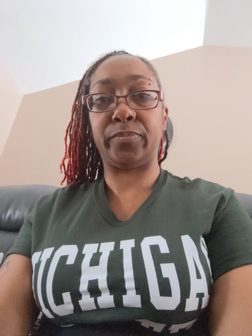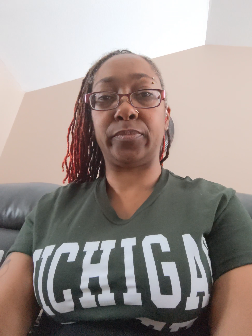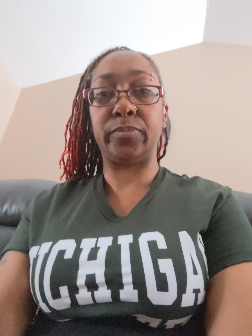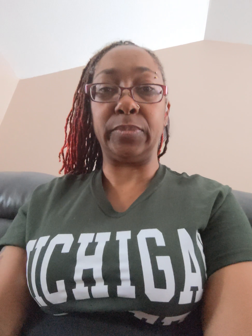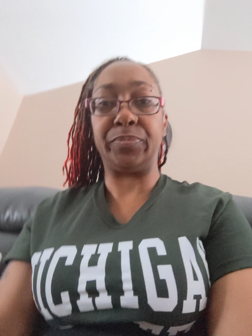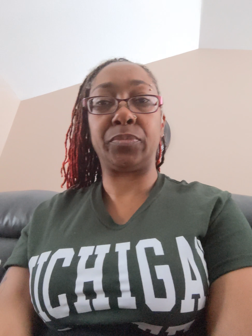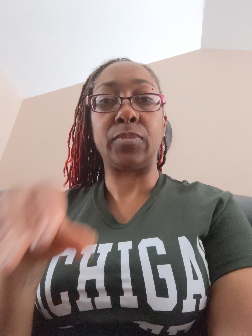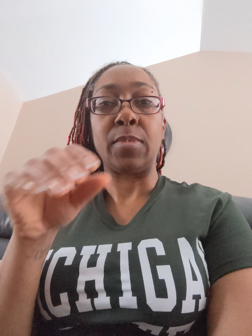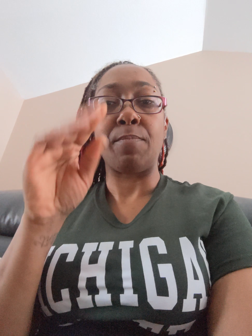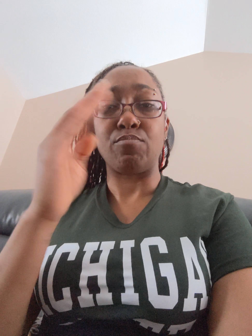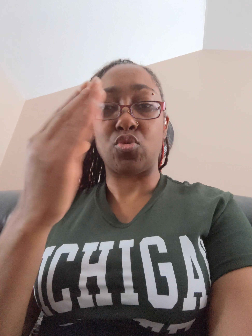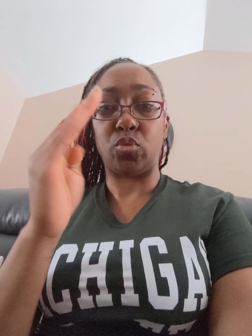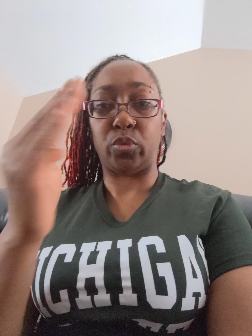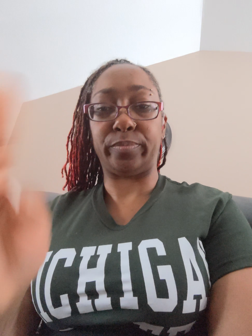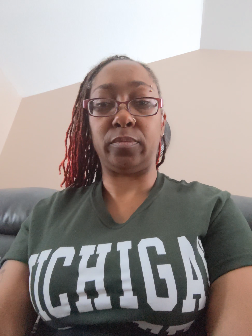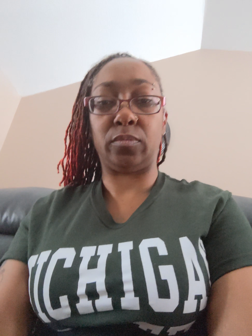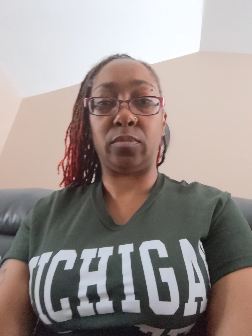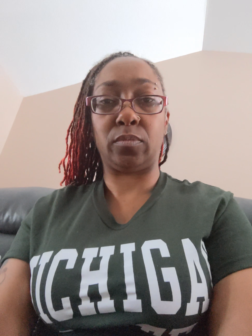blue